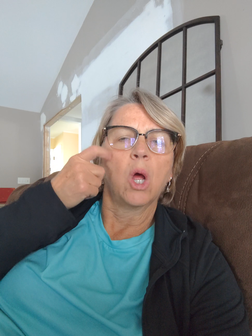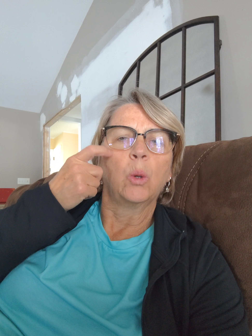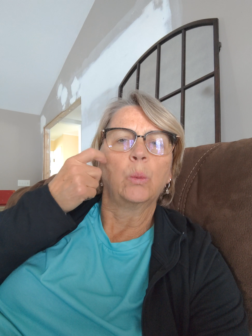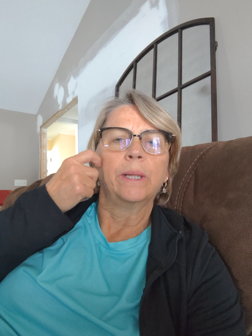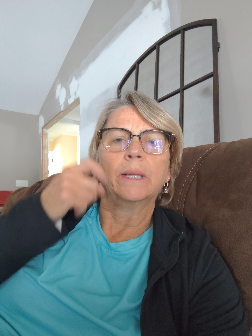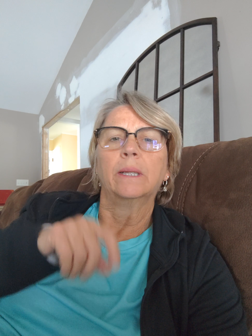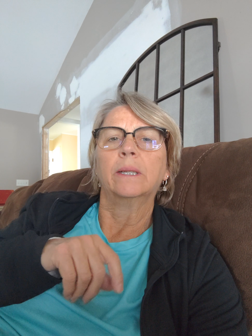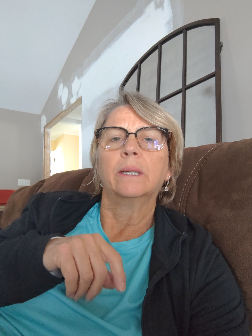owie